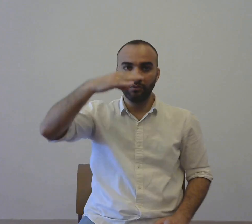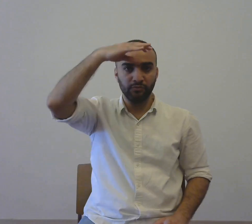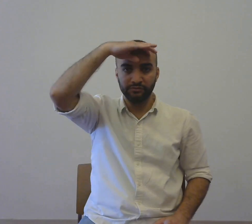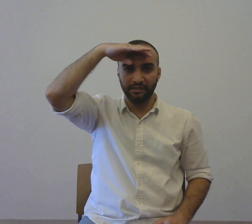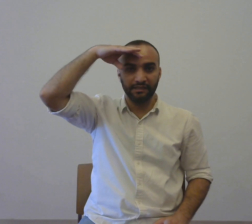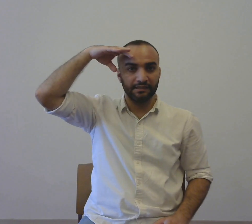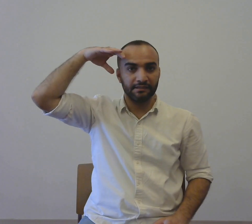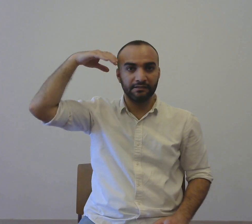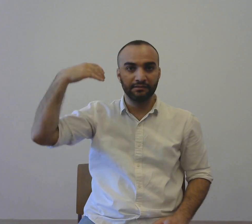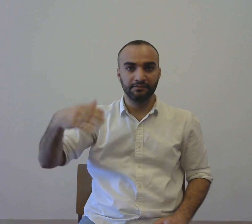isti